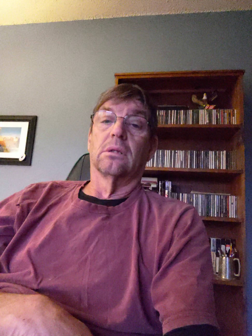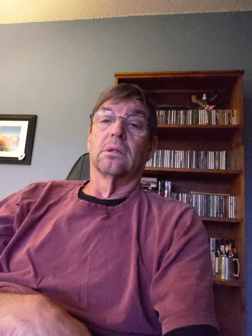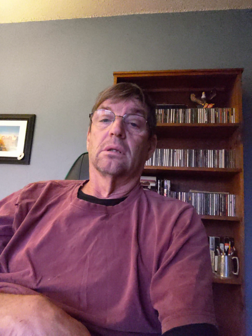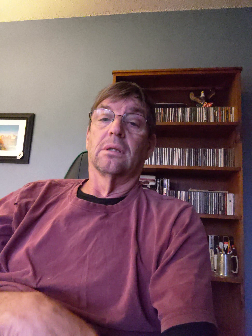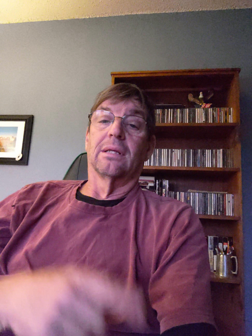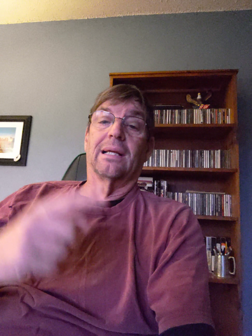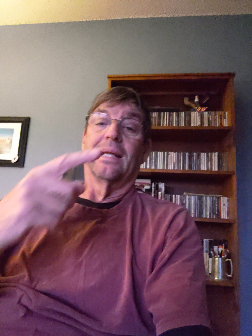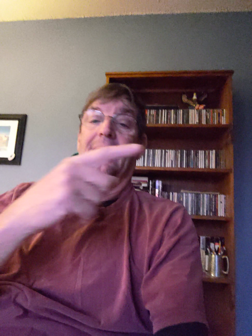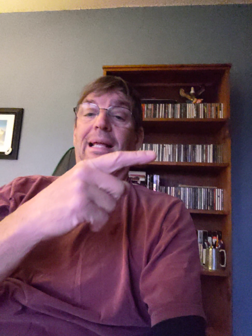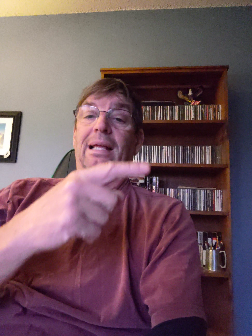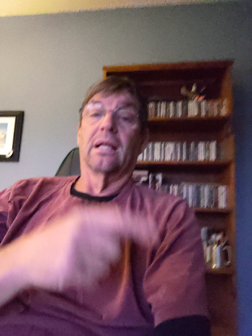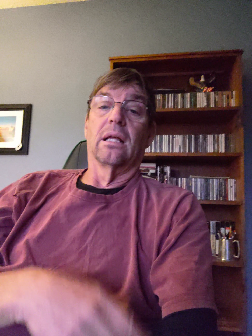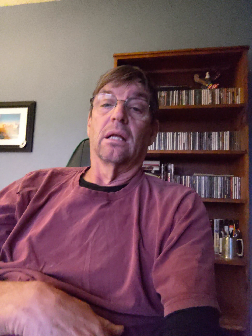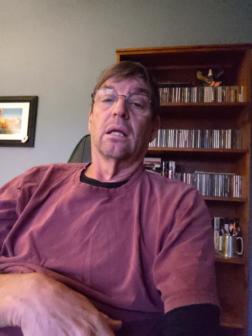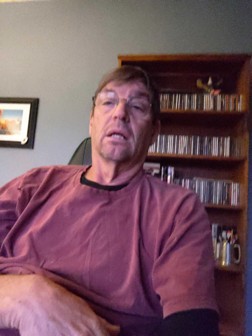he/she/it